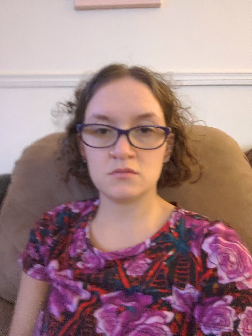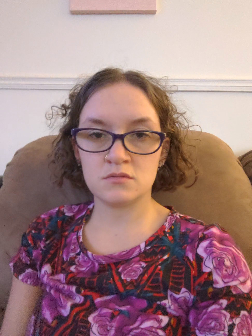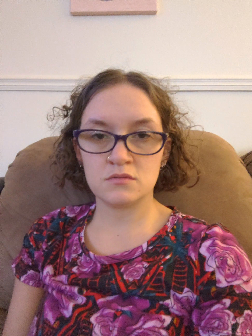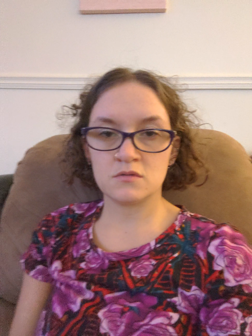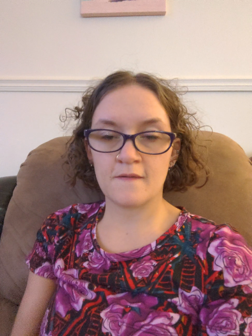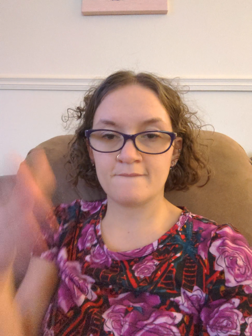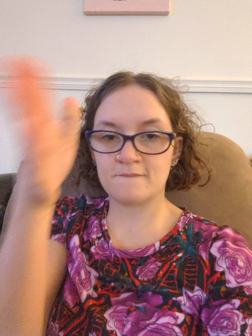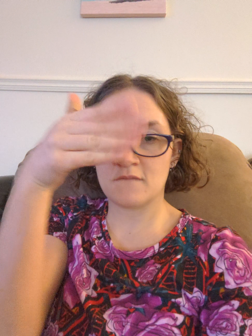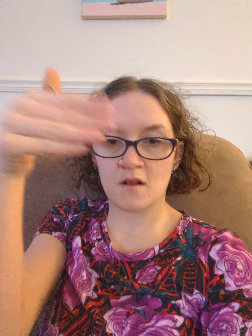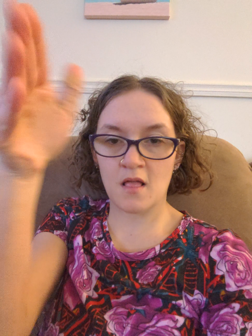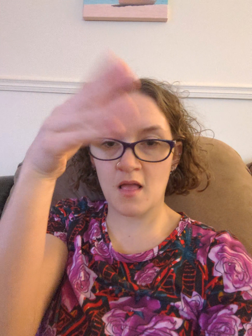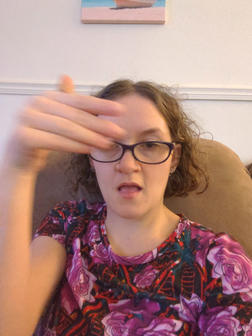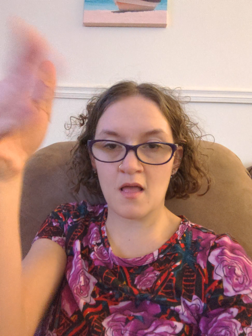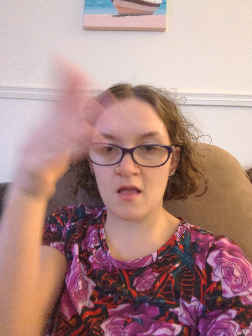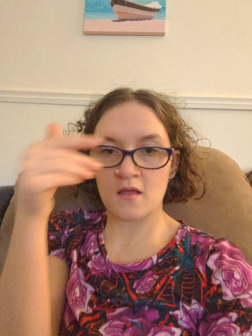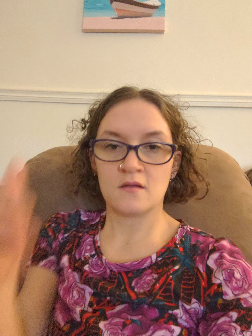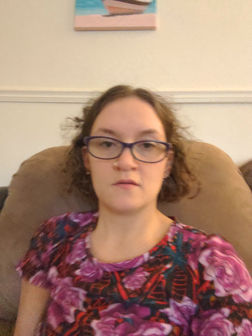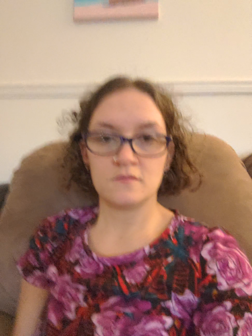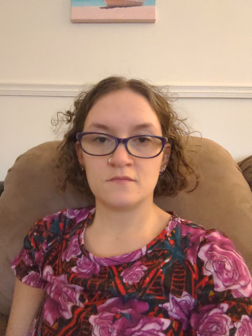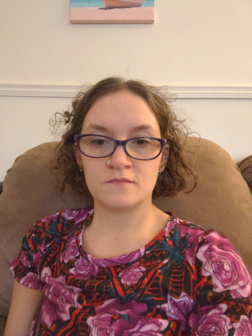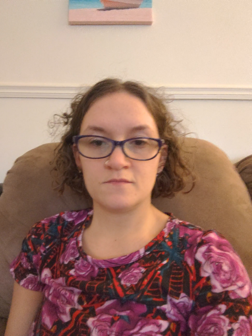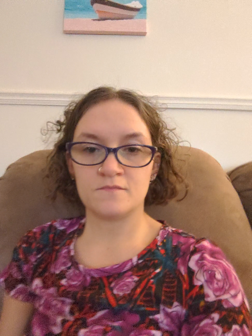flag